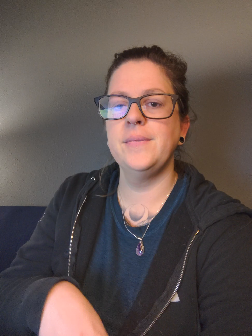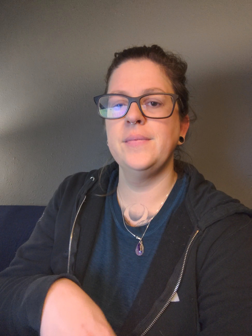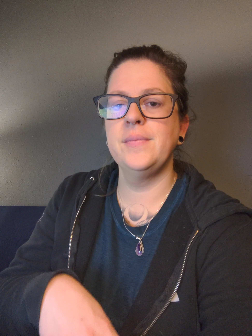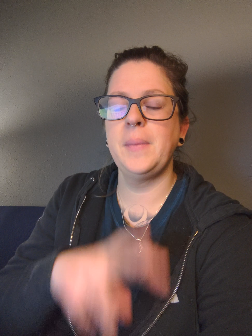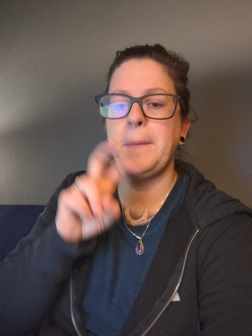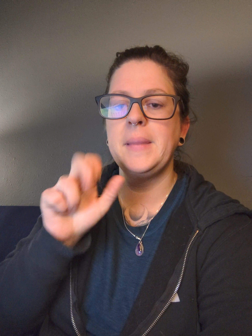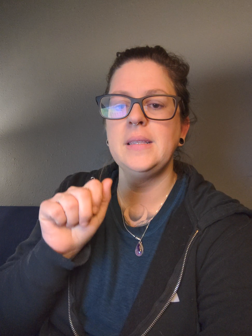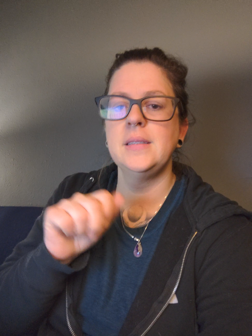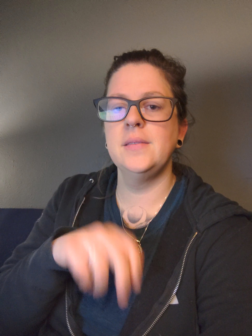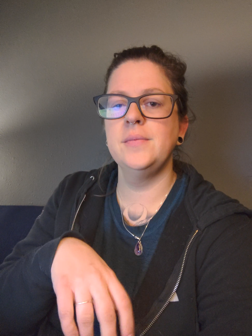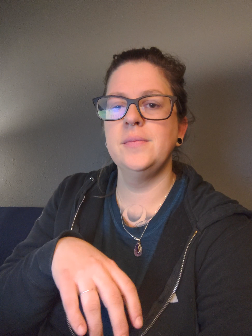pizza